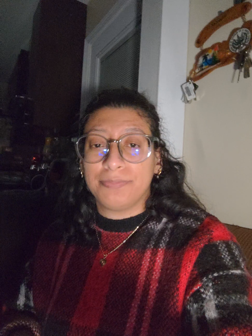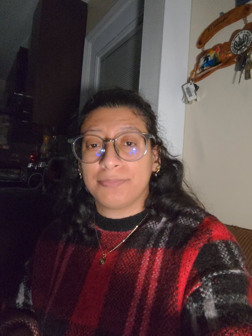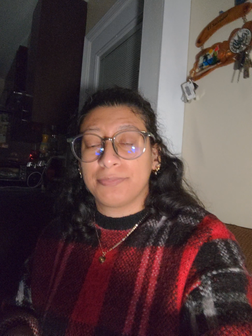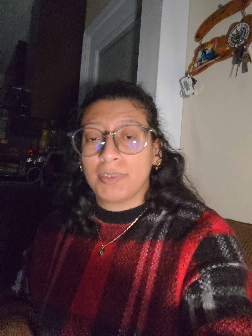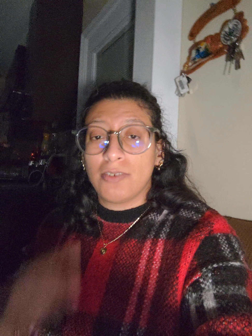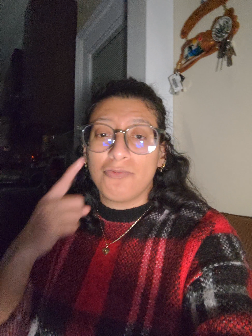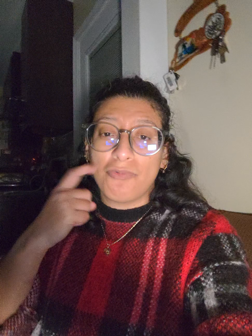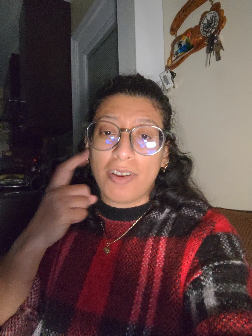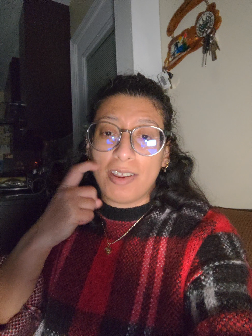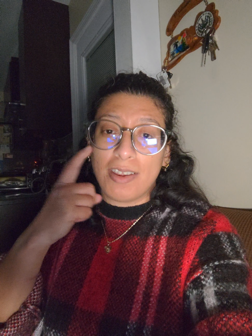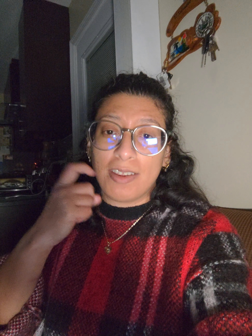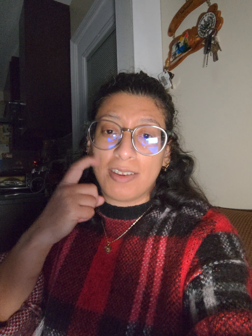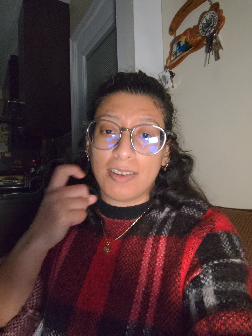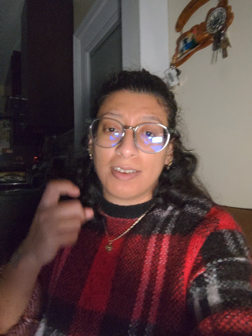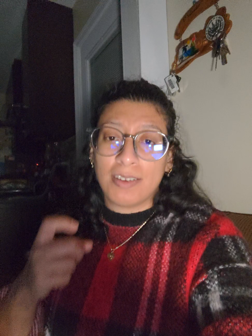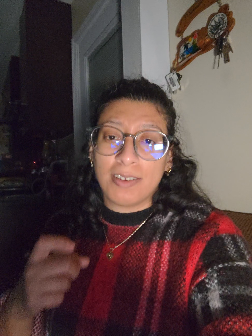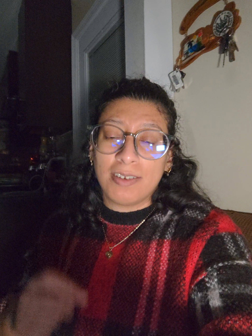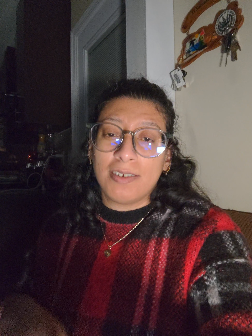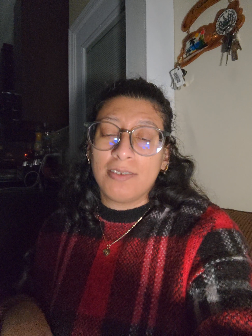cry